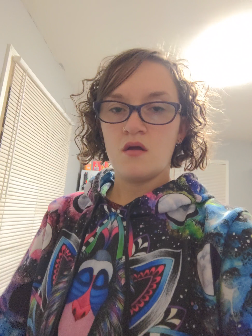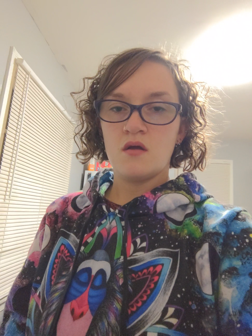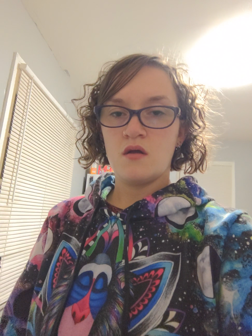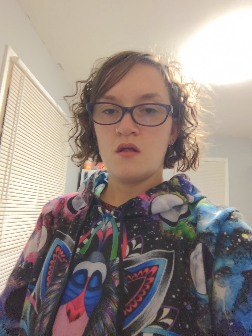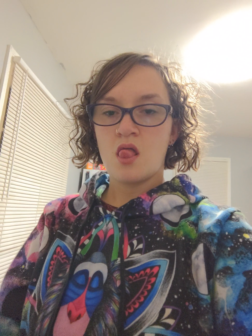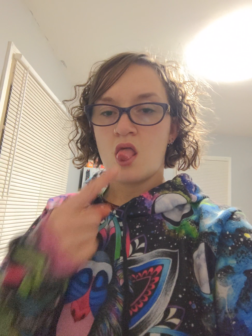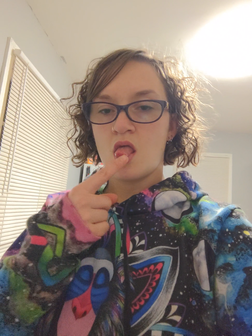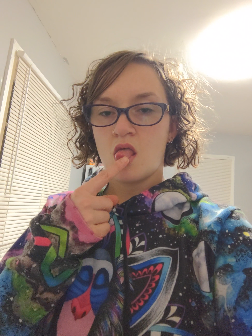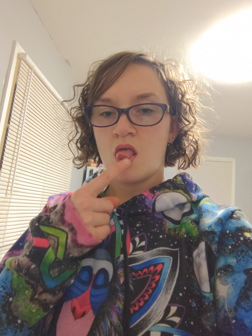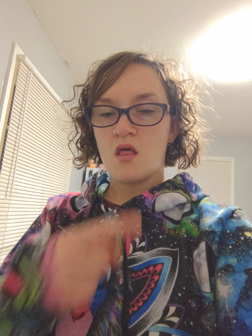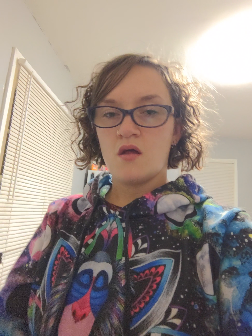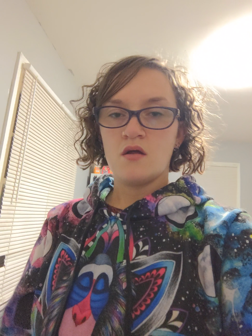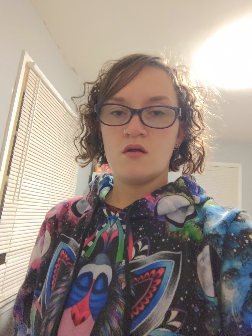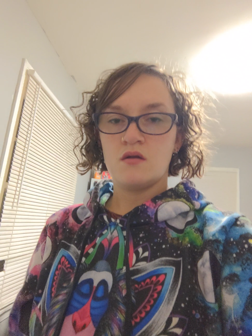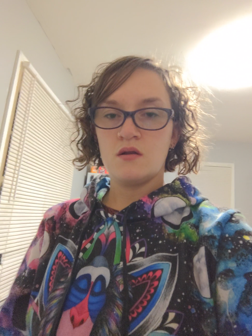tongue